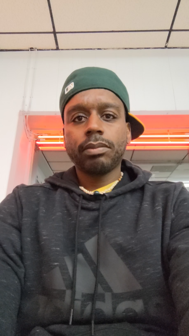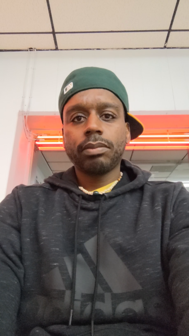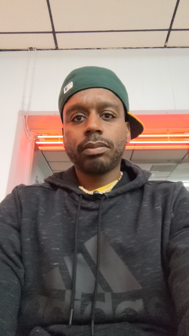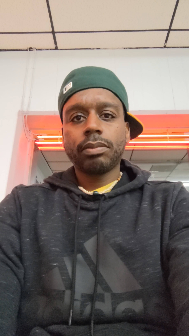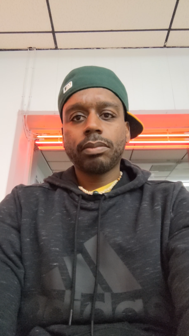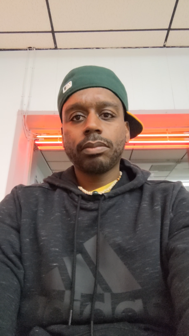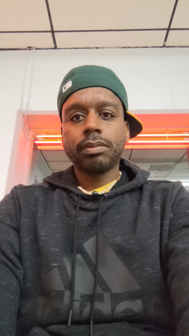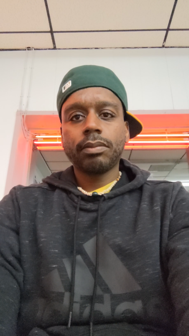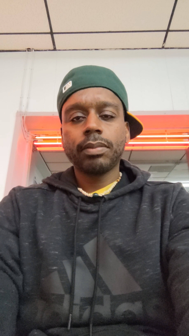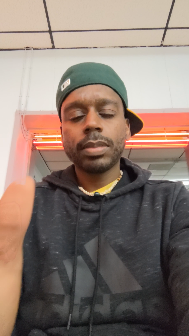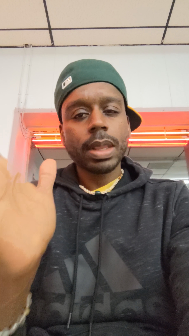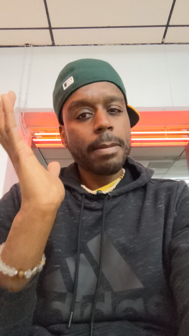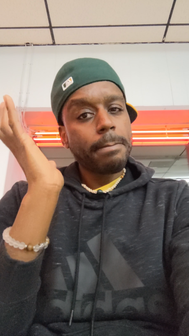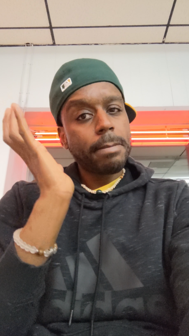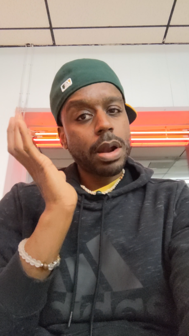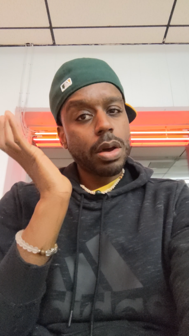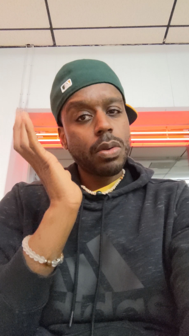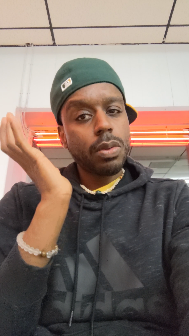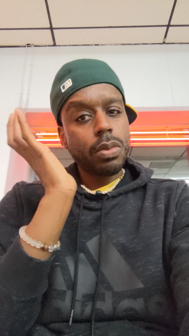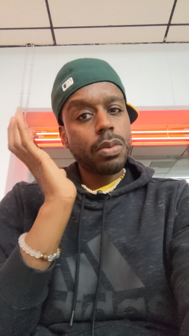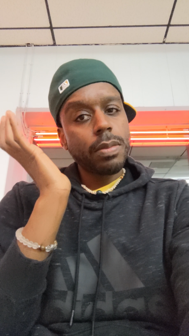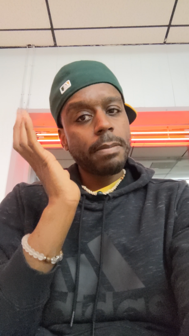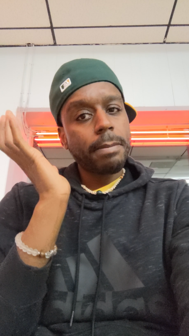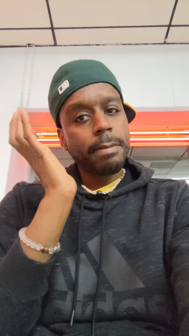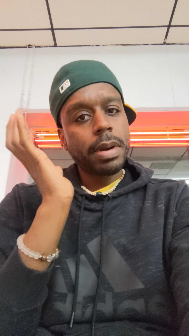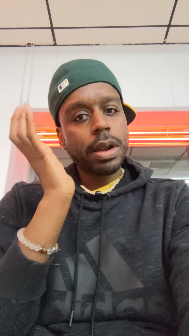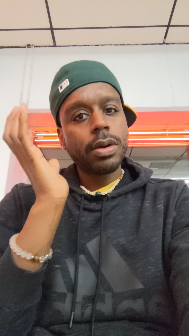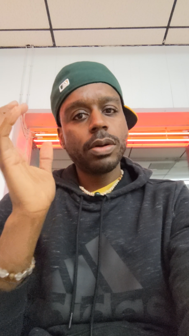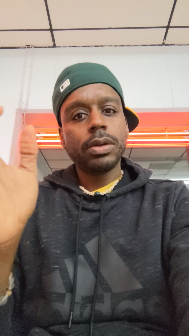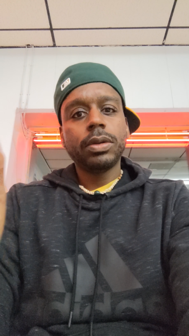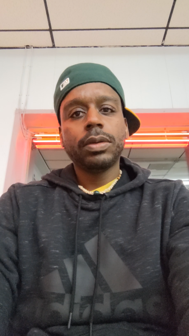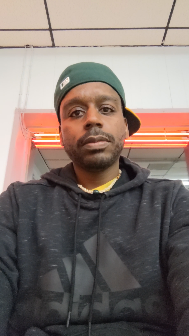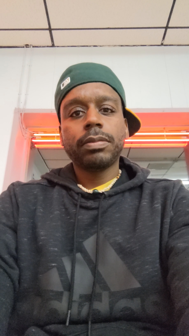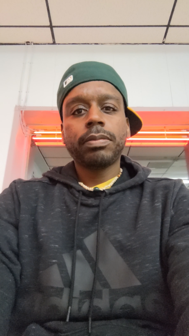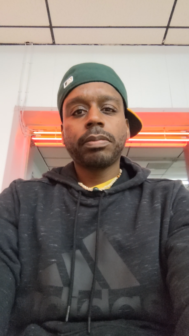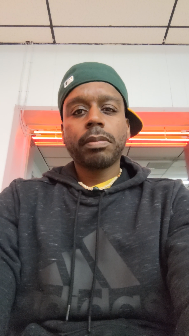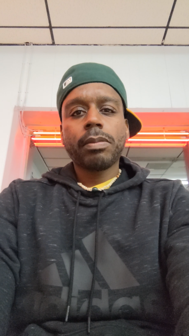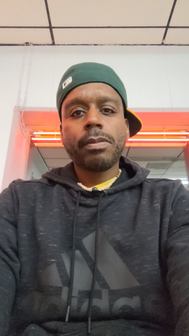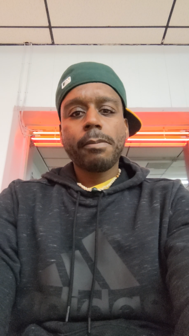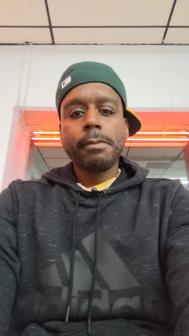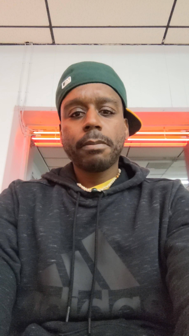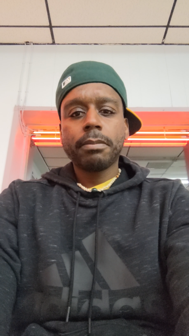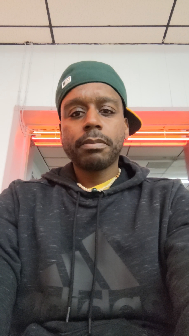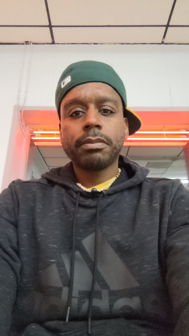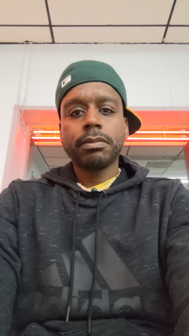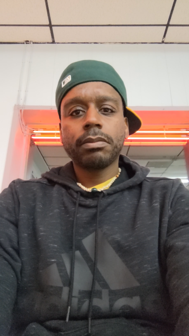pillow